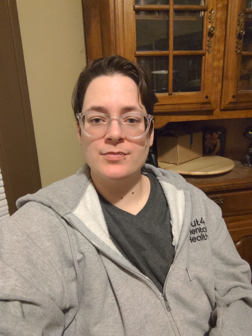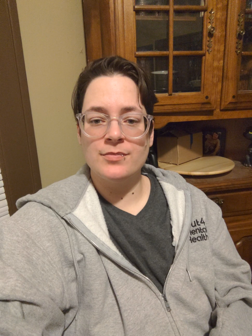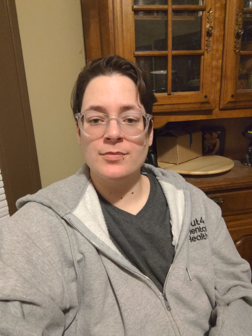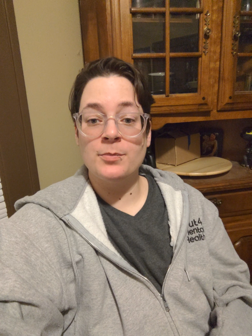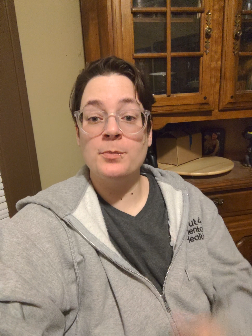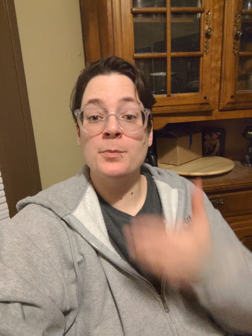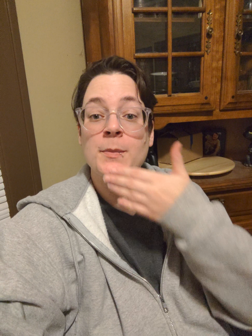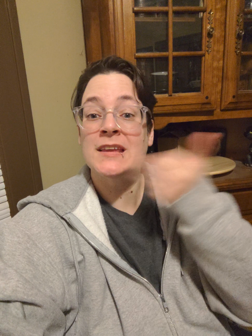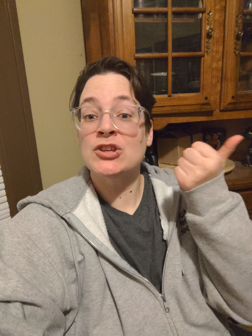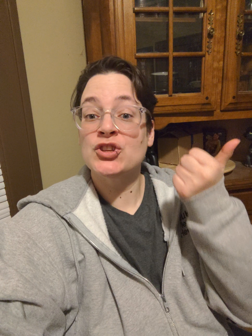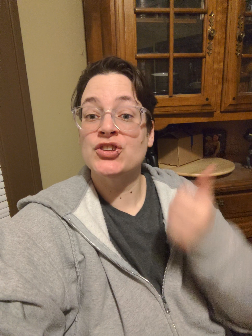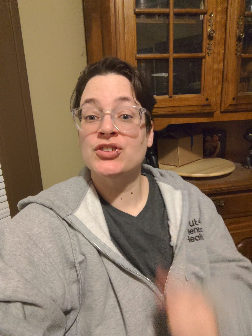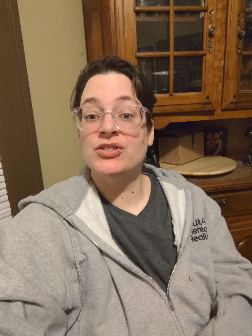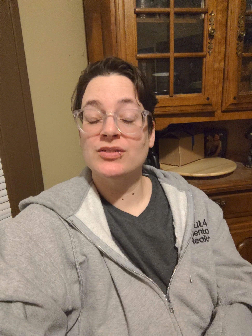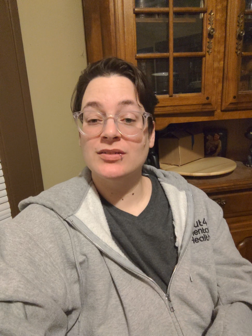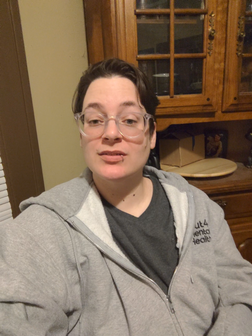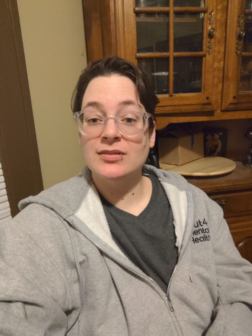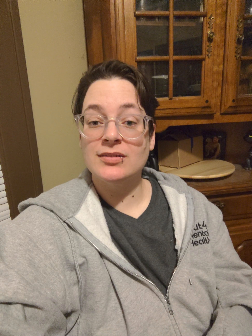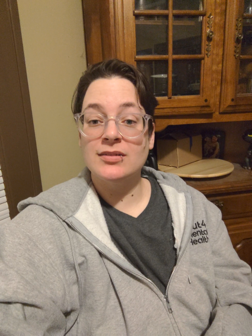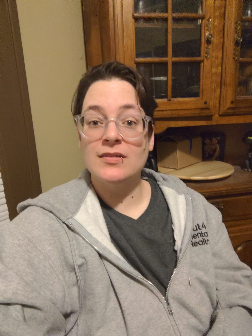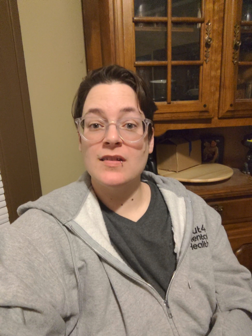better